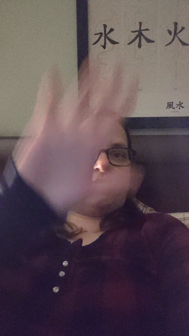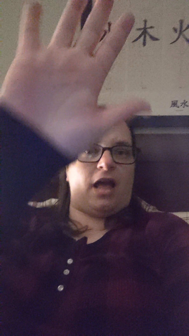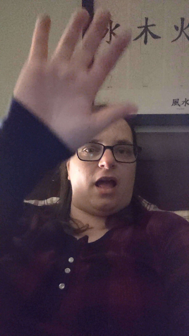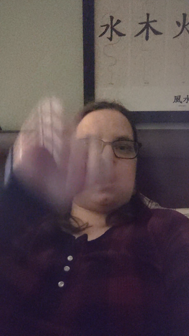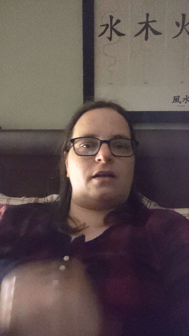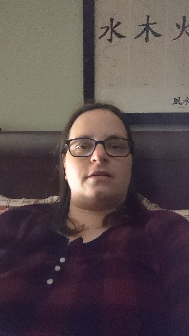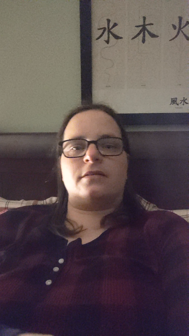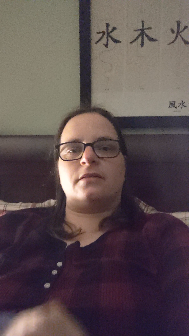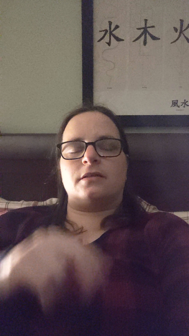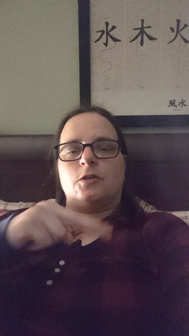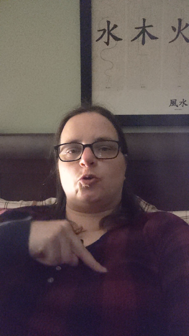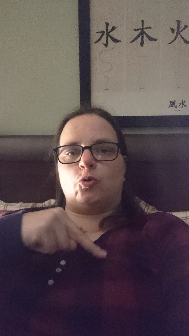nurse